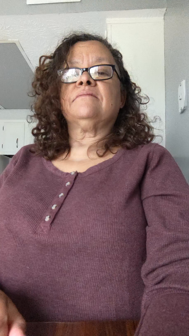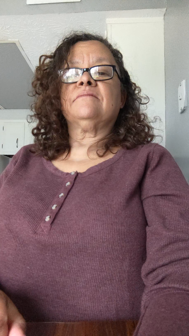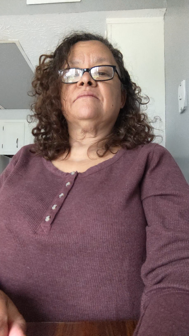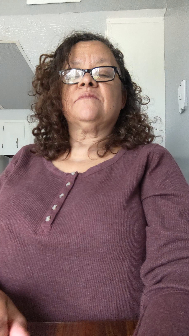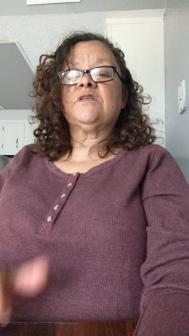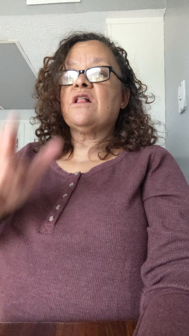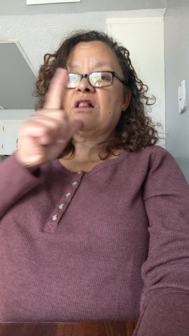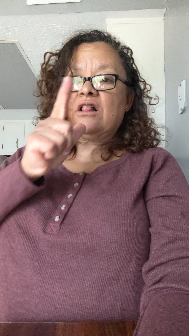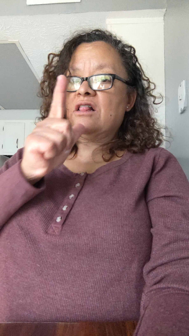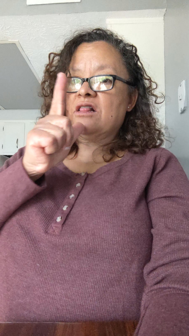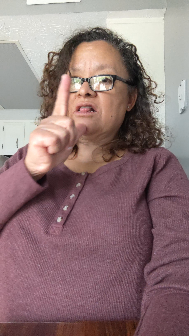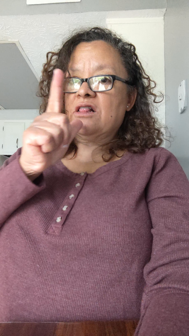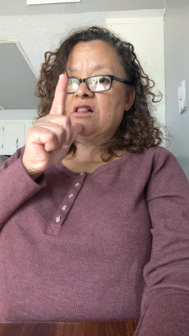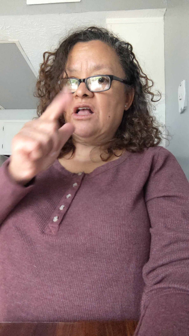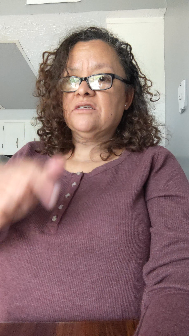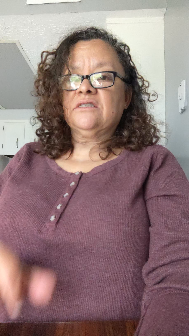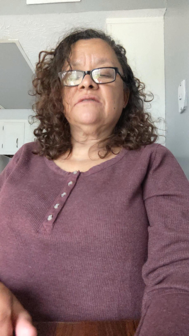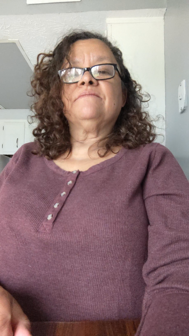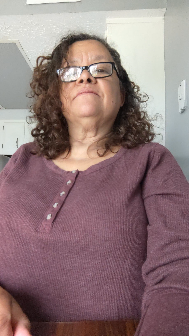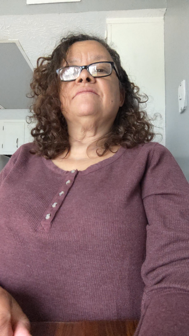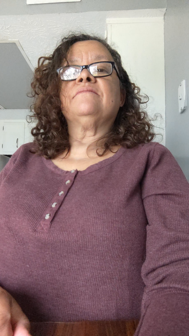lunch